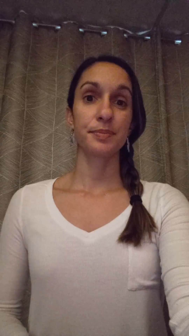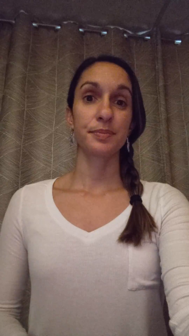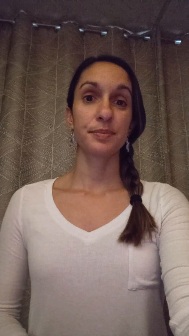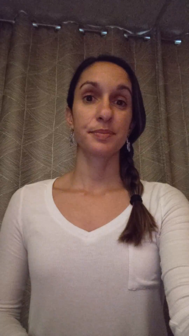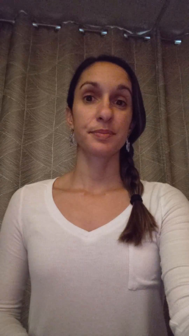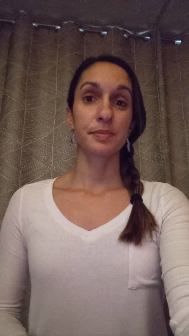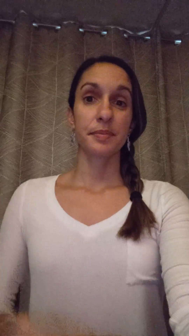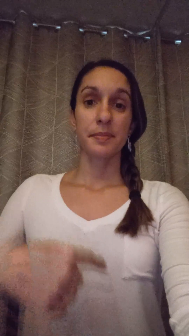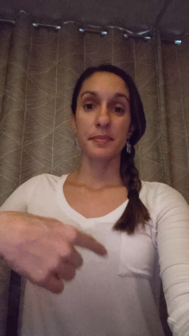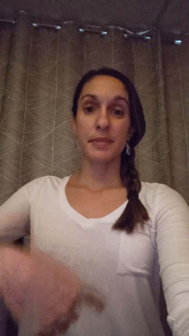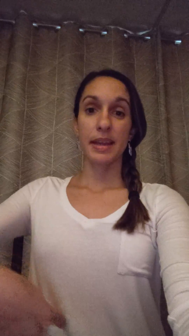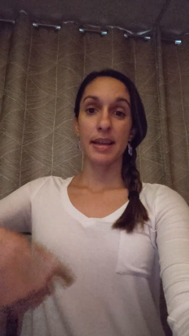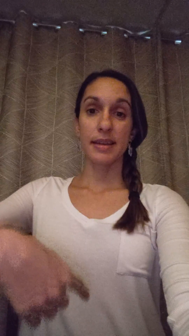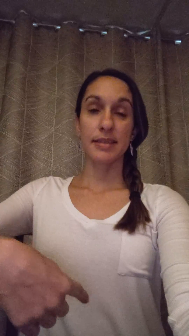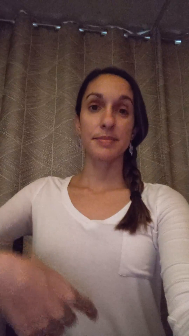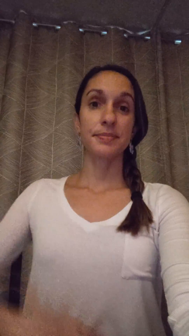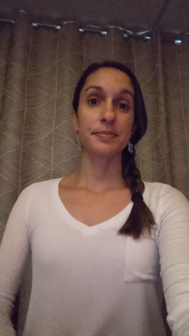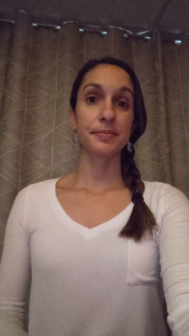belly button